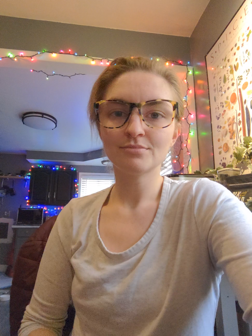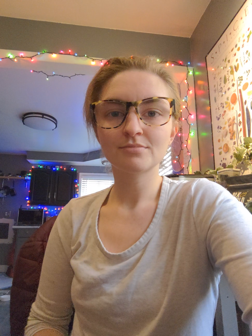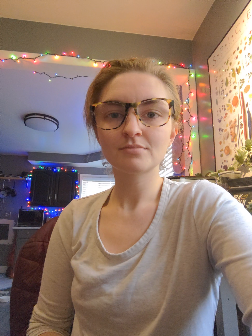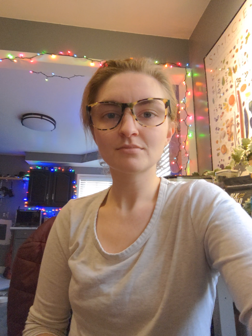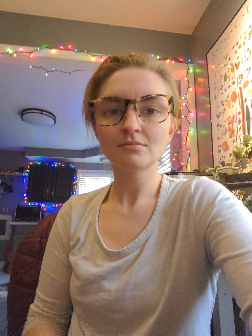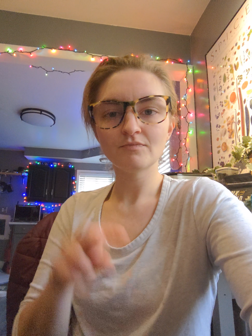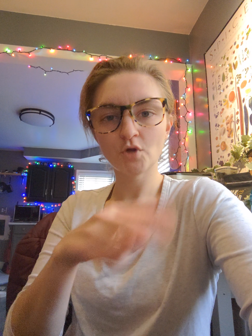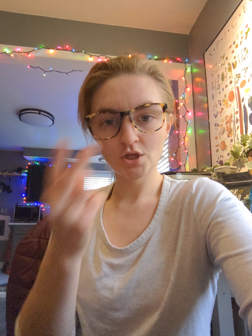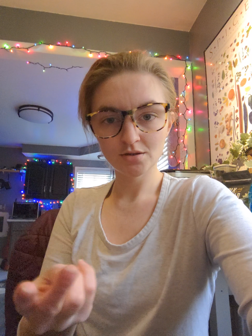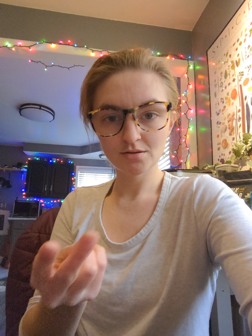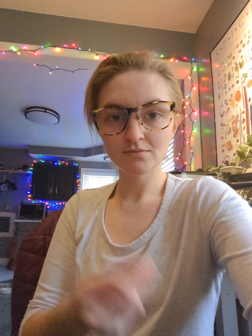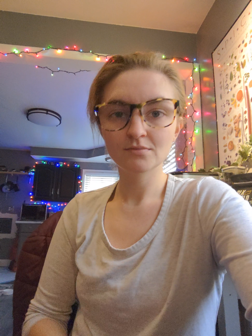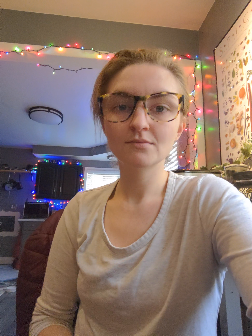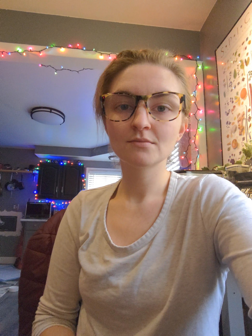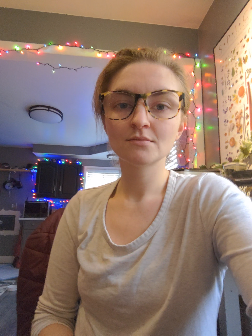fall